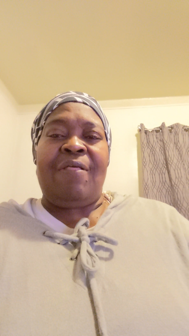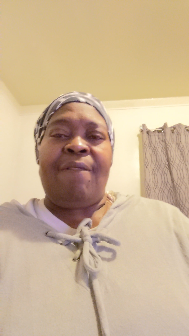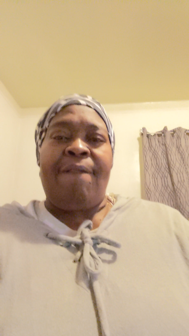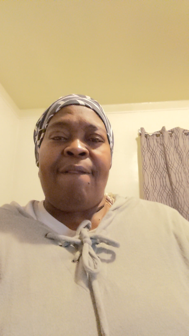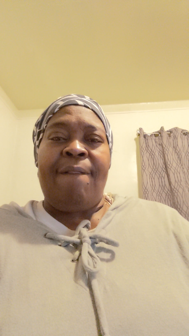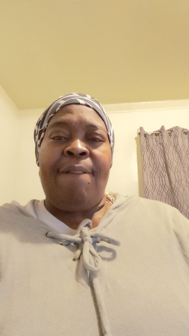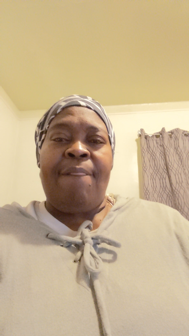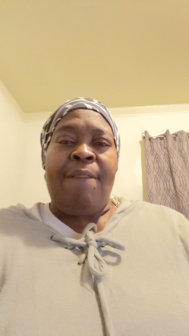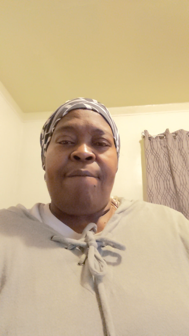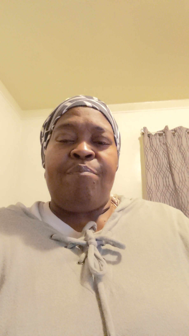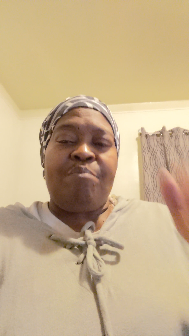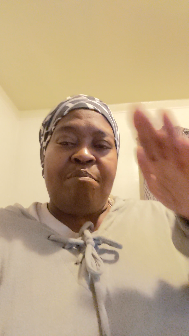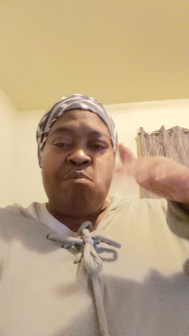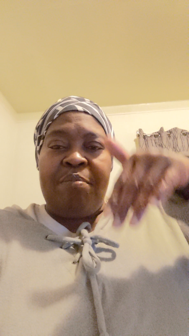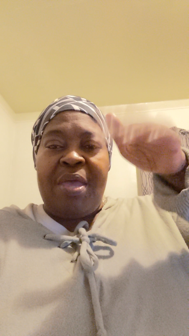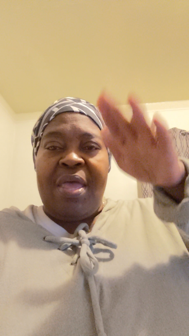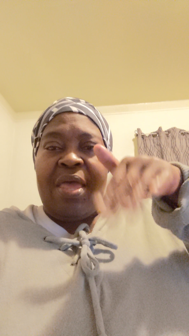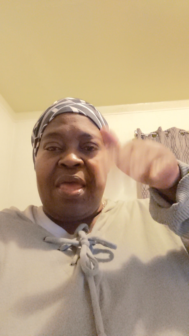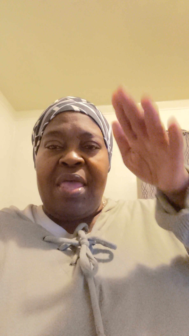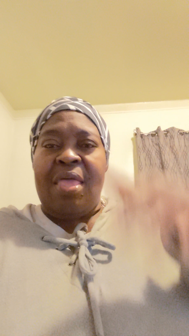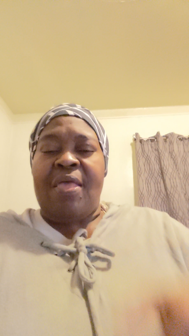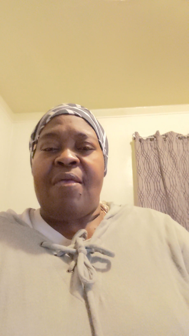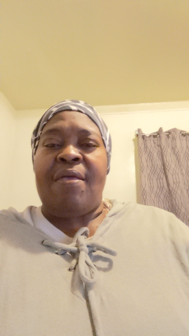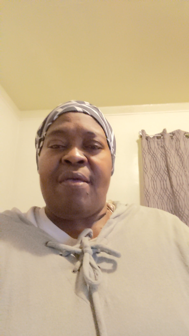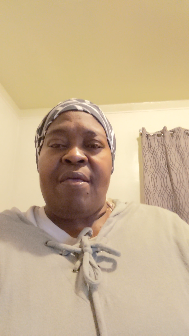paint